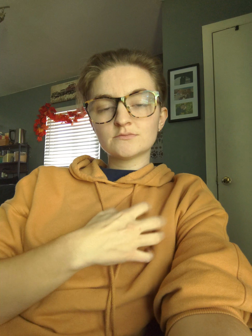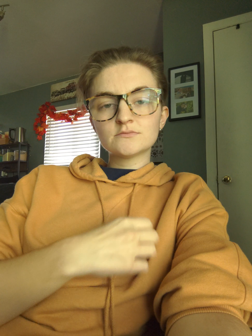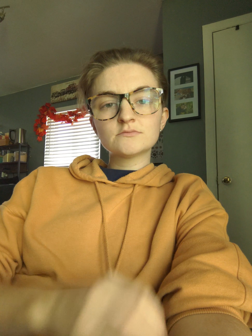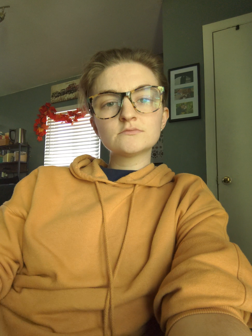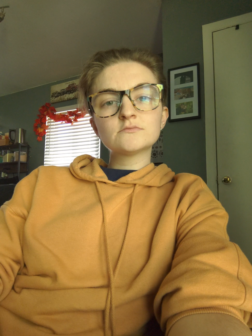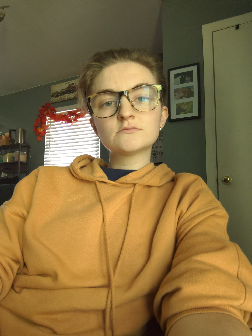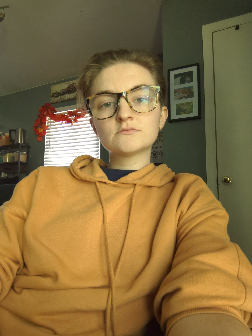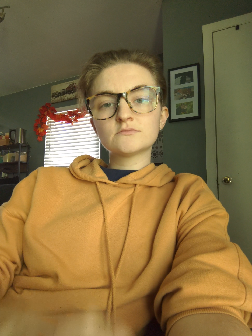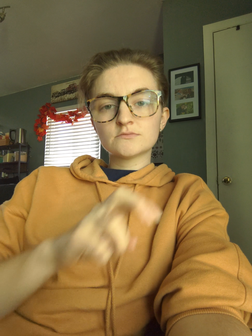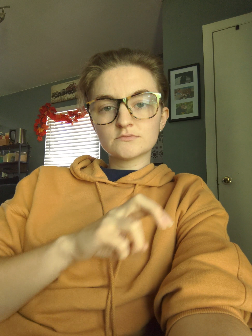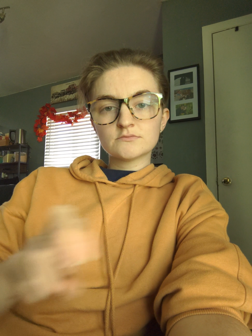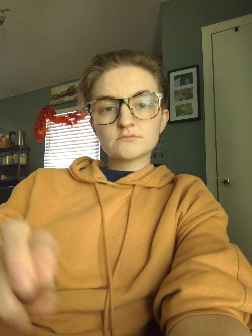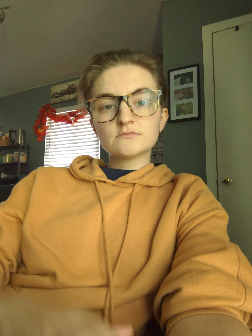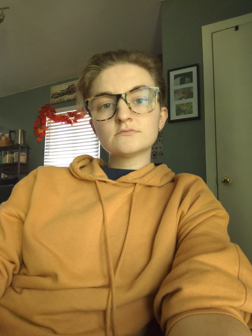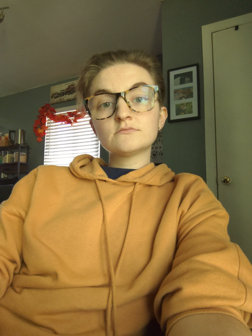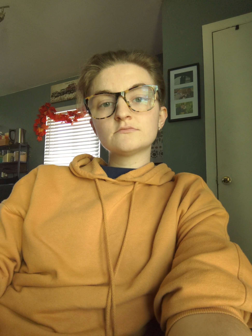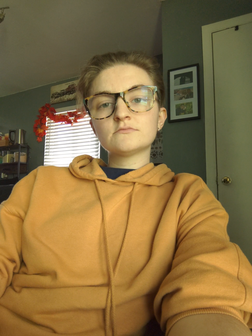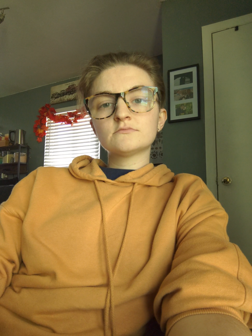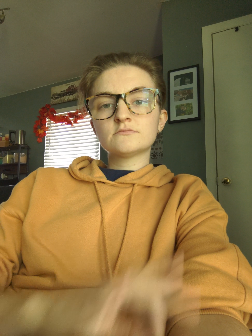porch